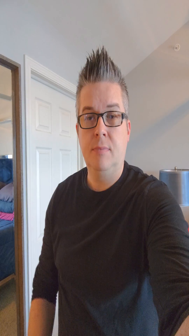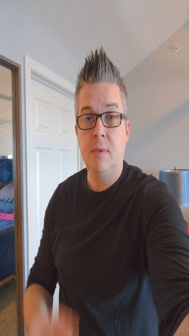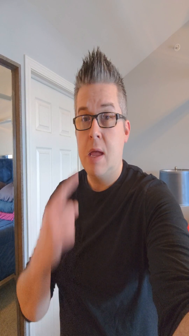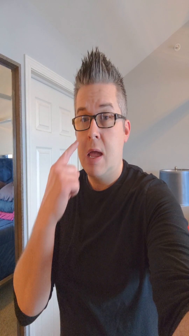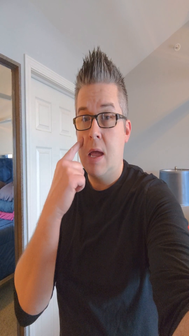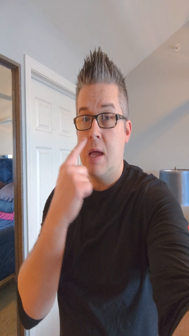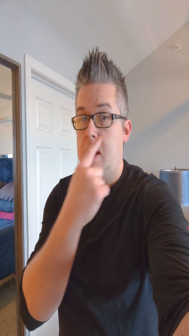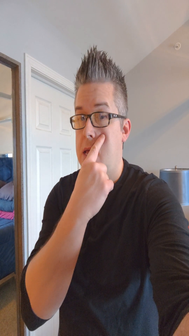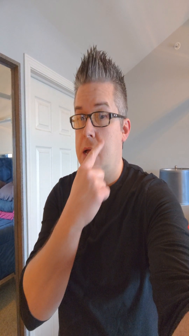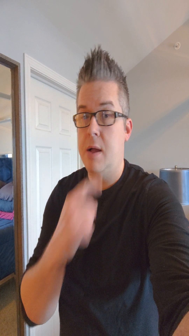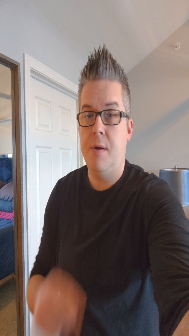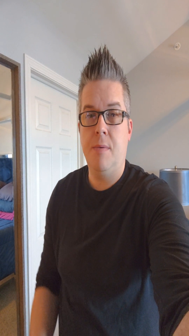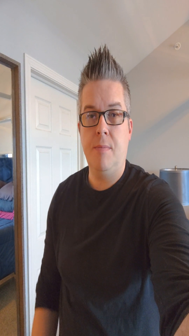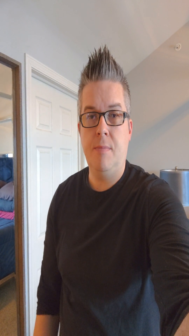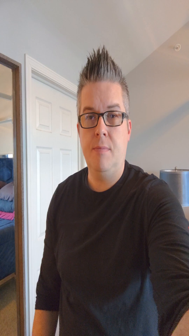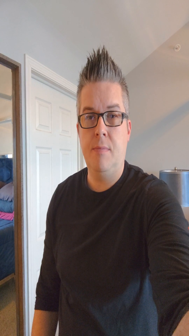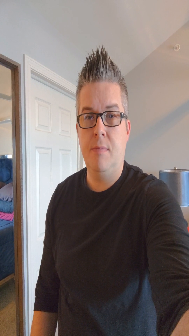eye